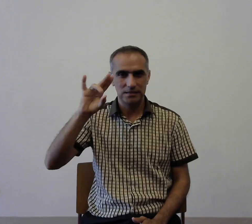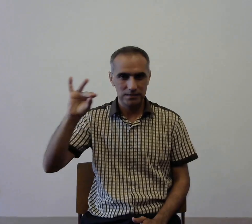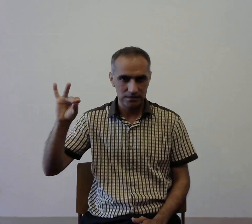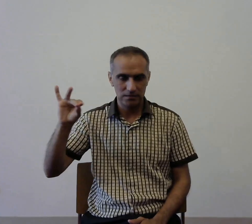İ